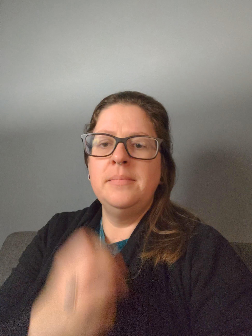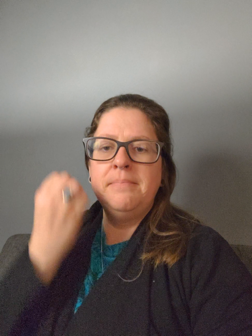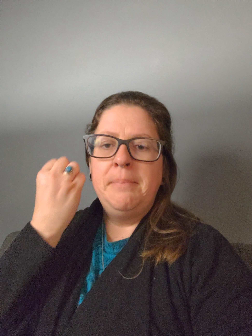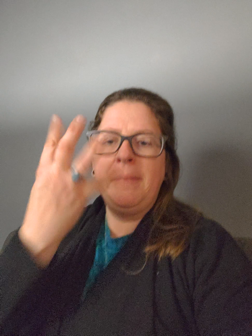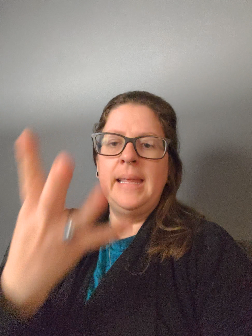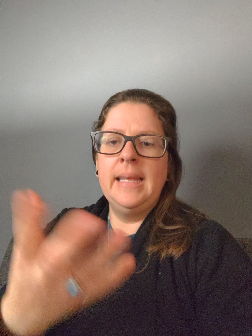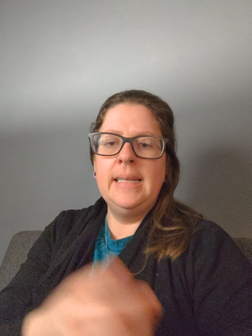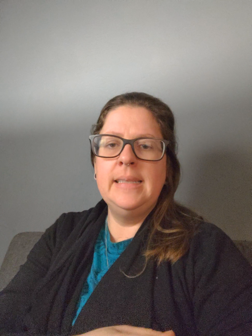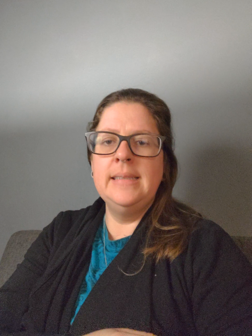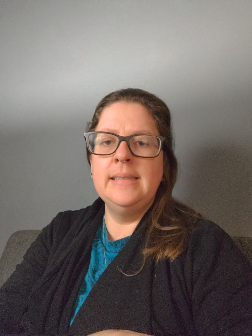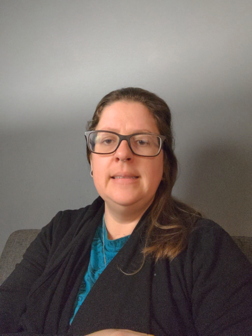many